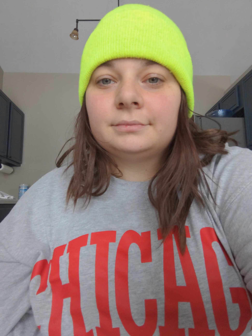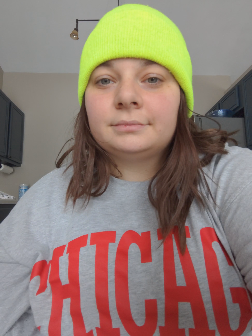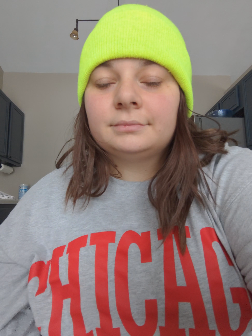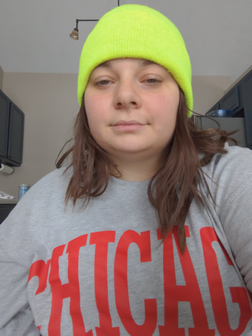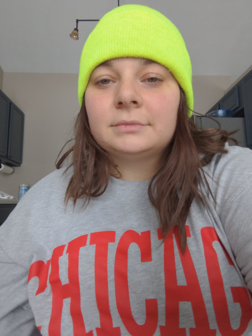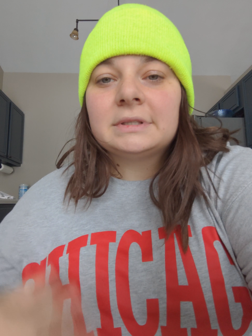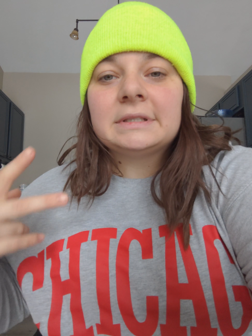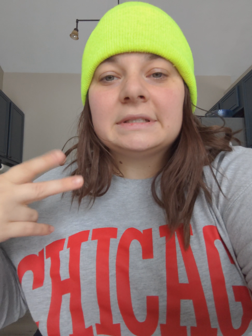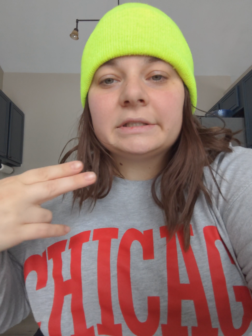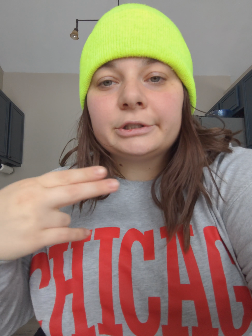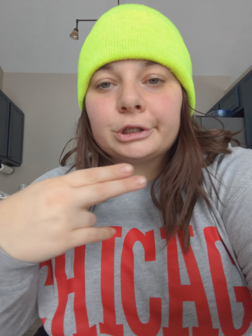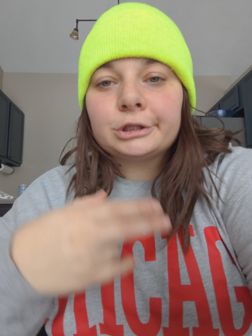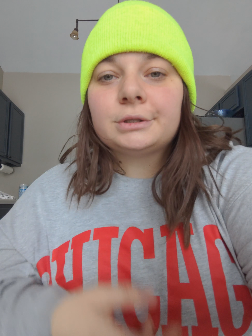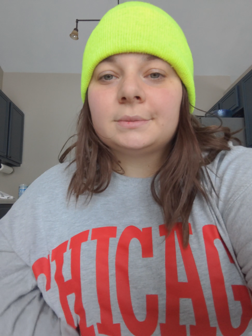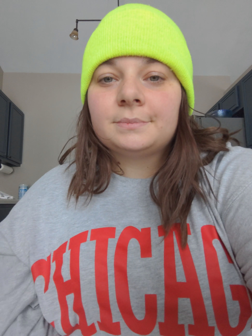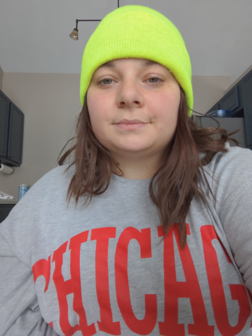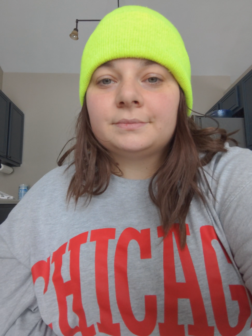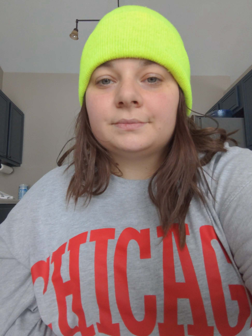scissors